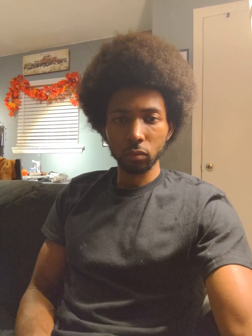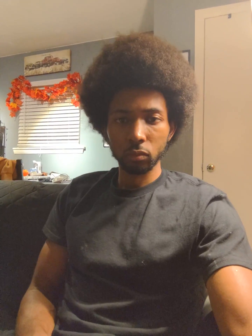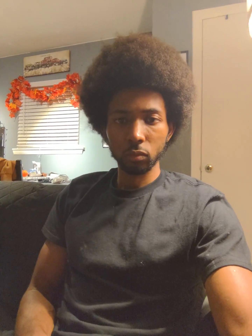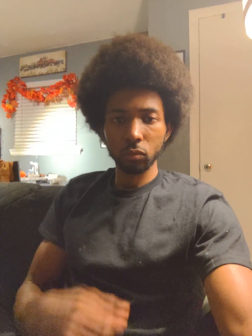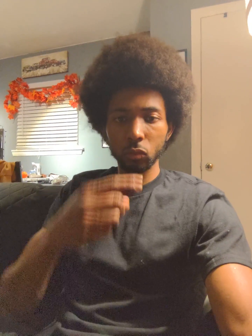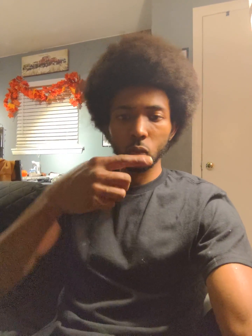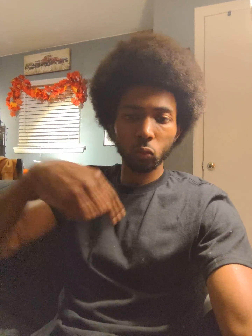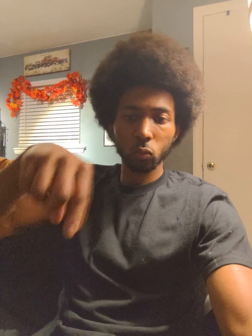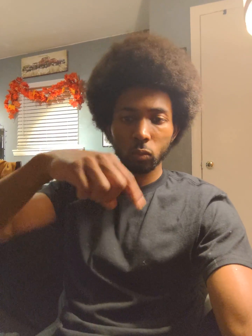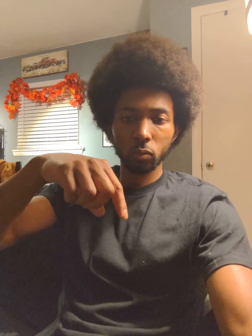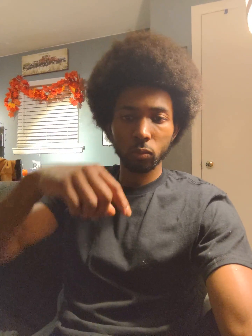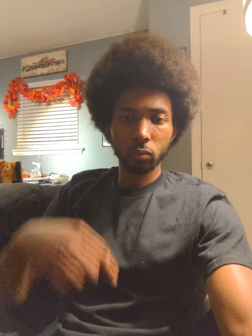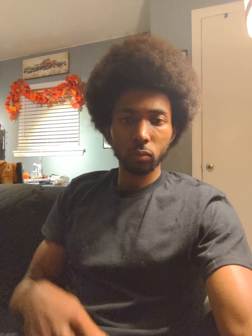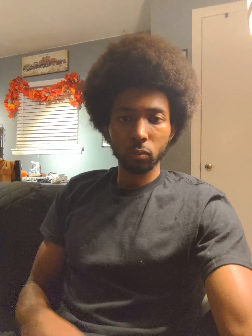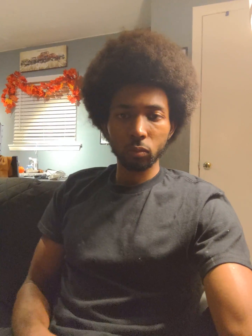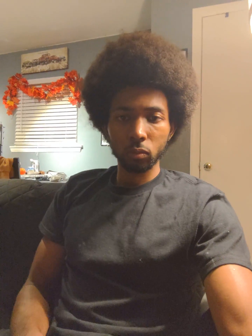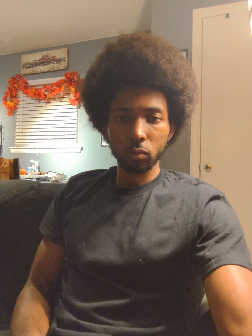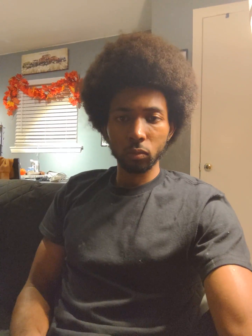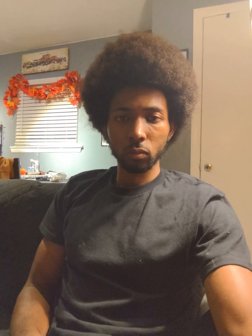around